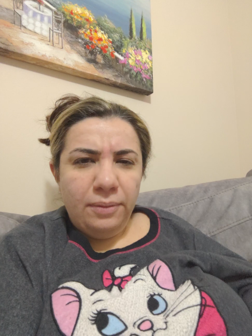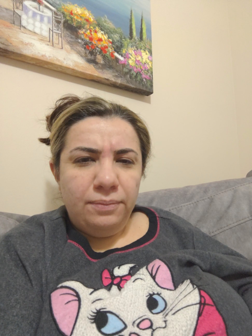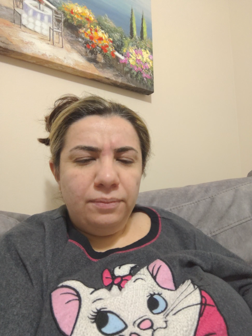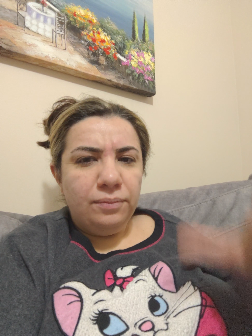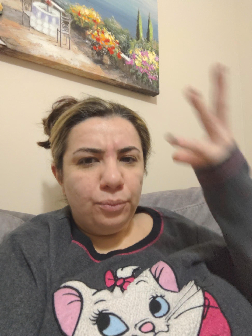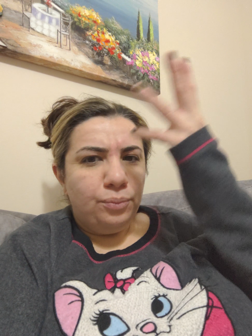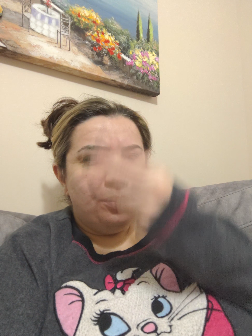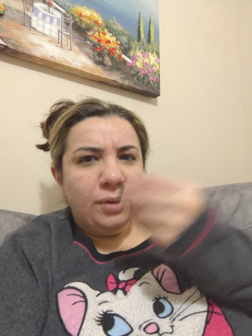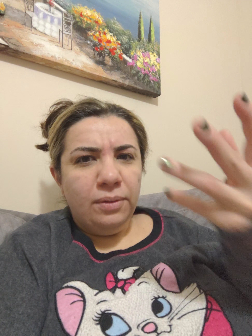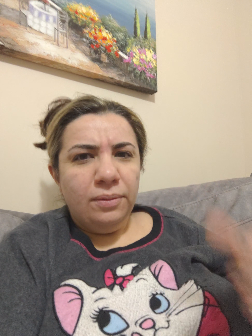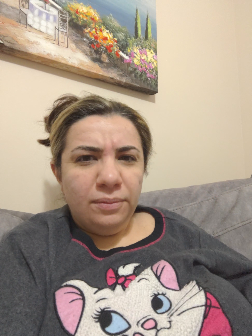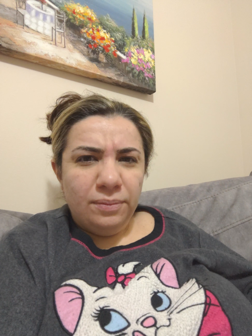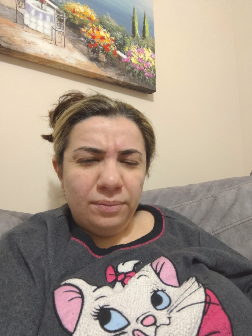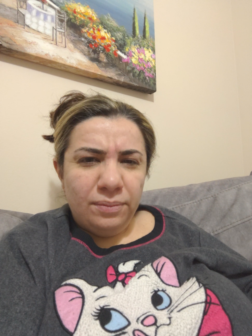pretty